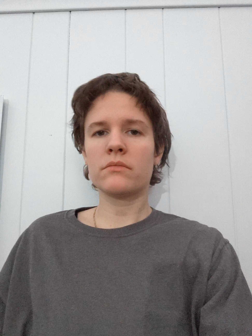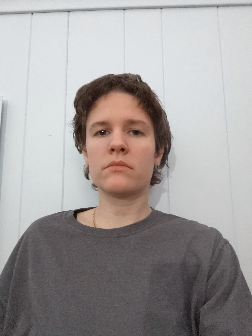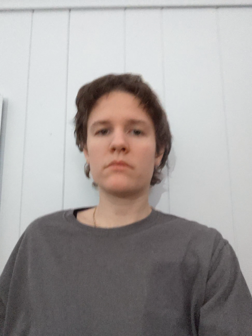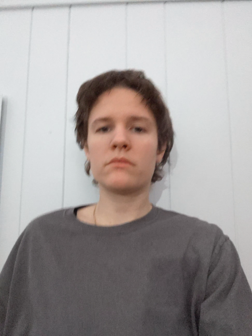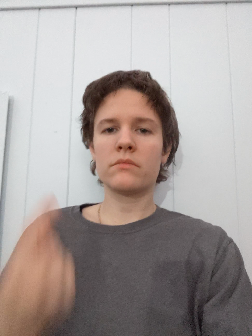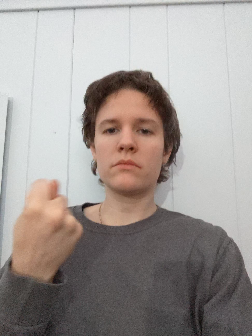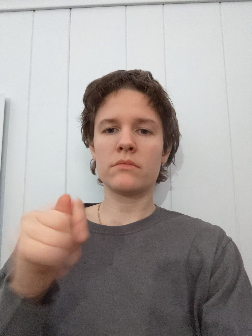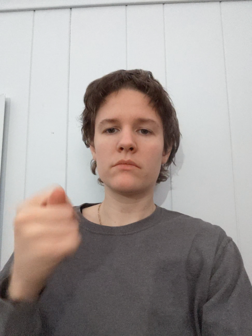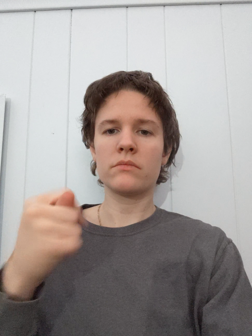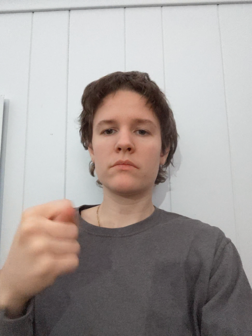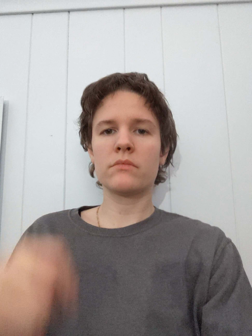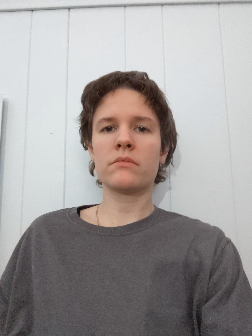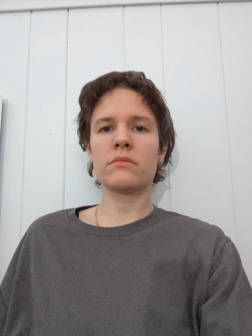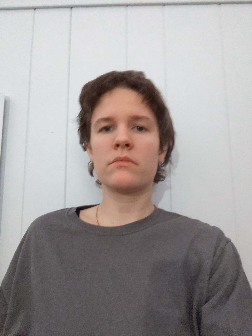toy